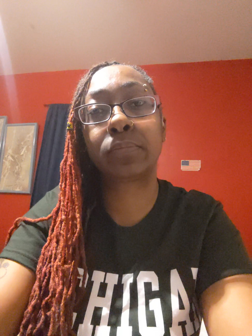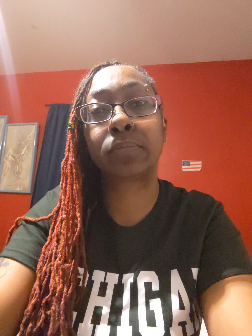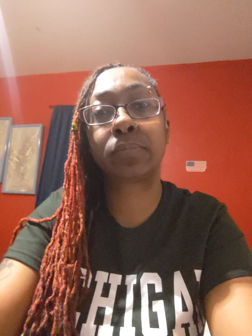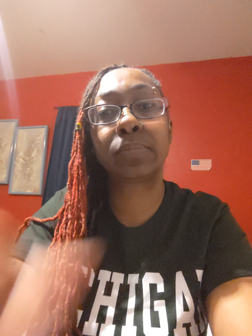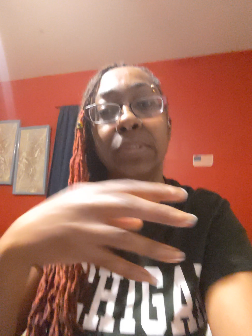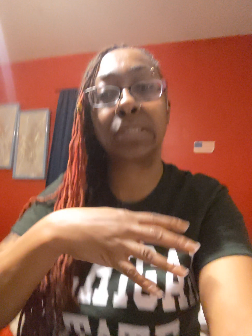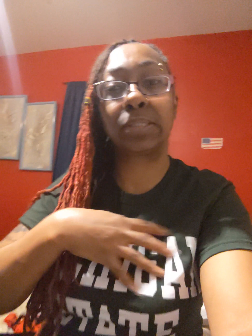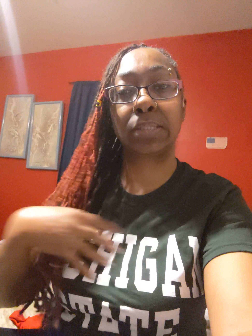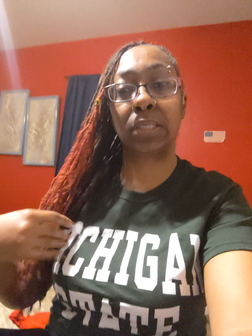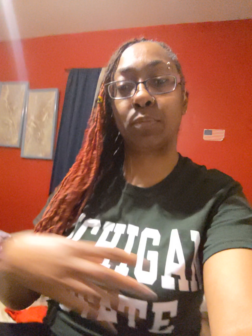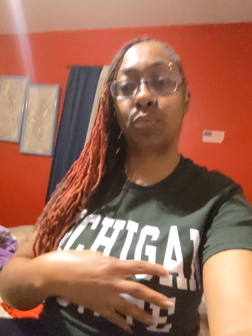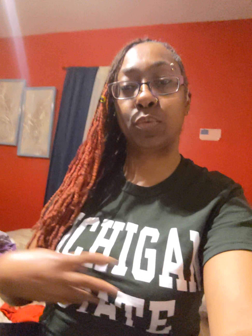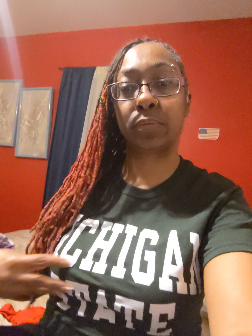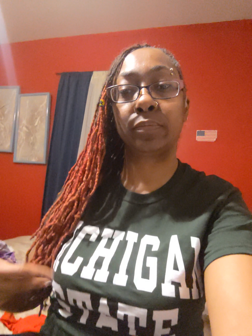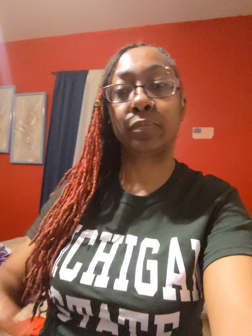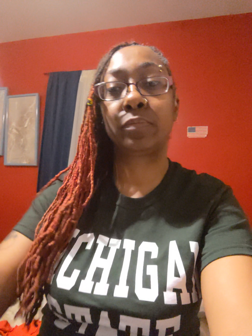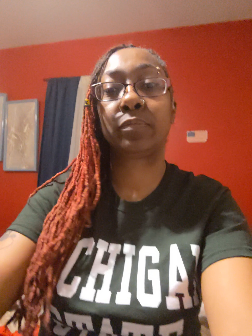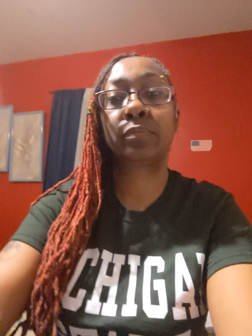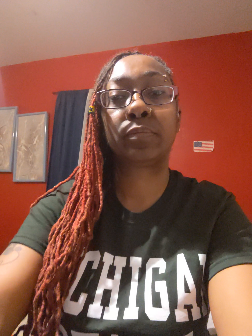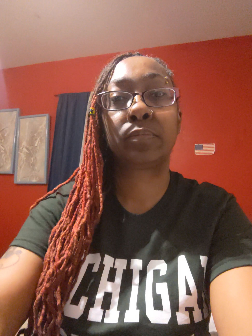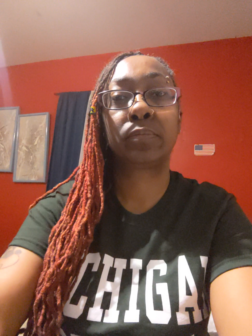zebra